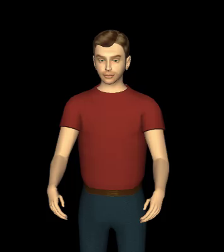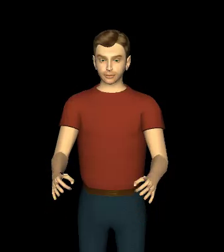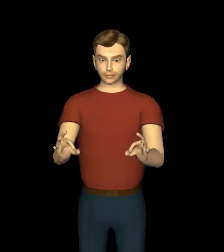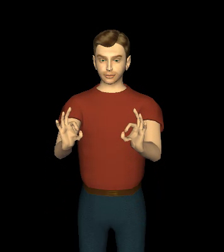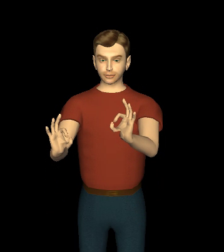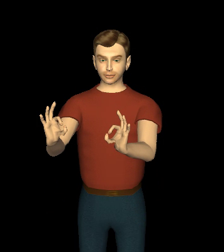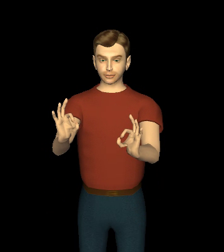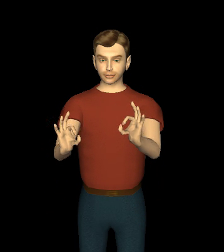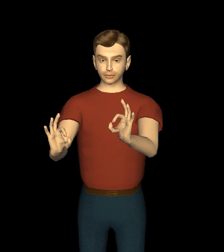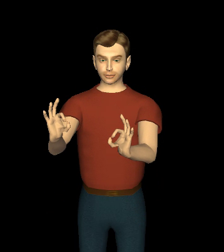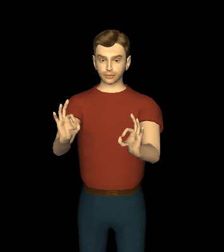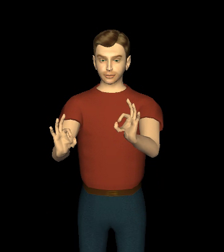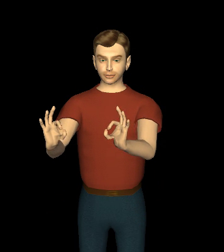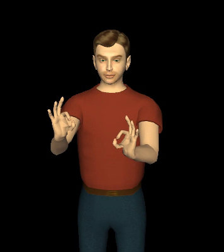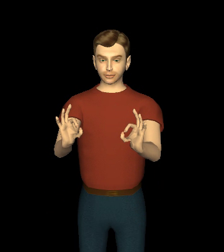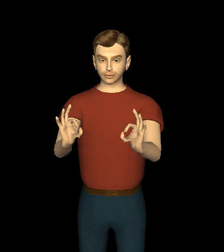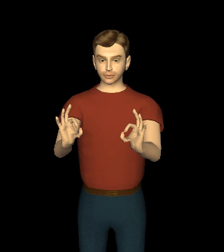الآنسة